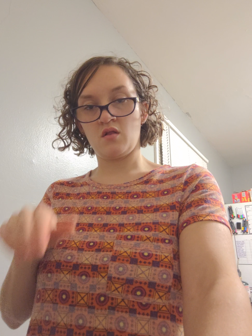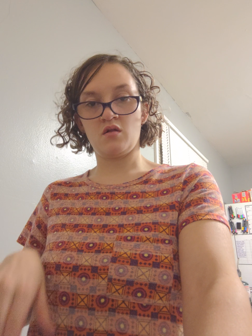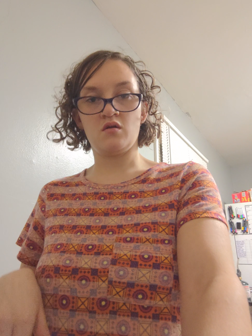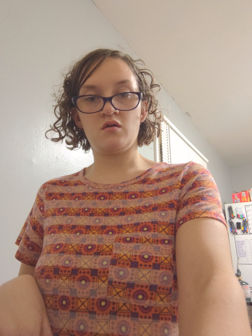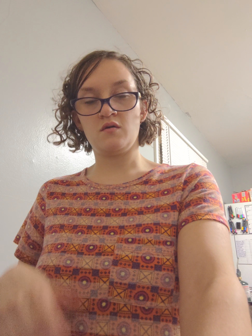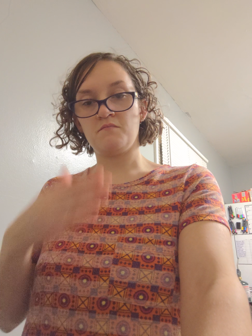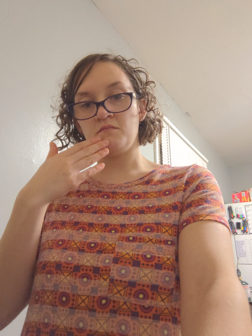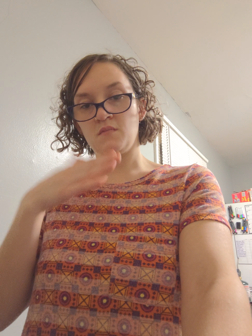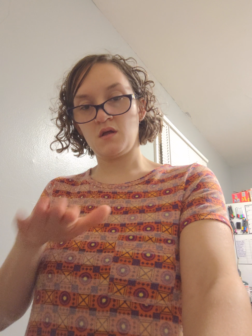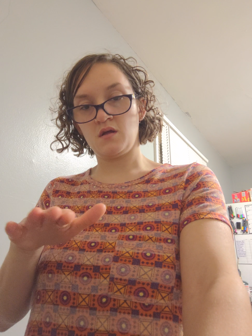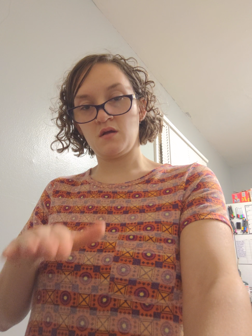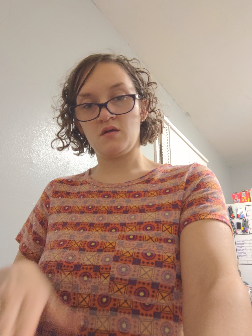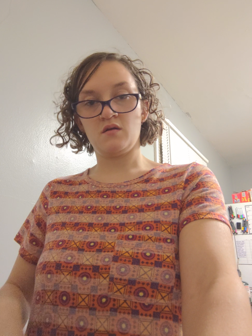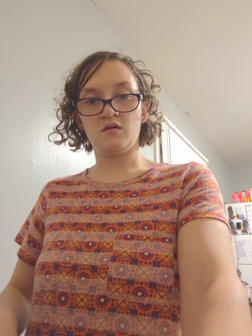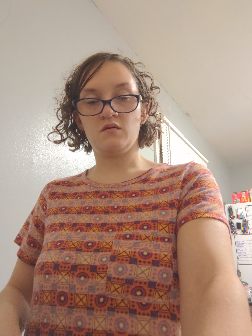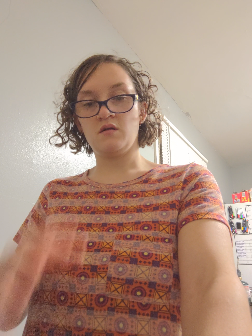bad